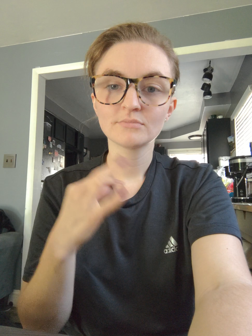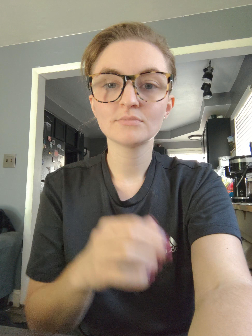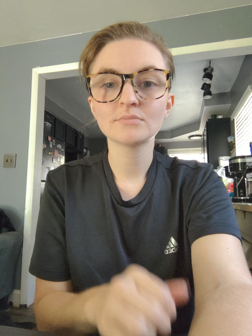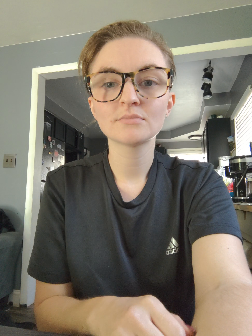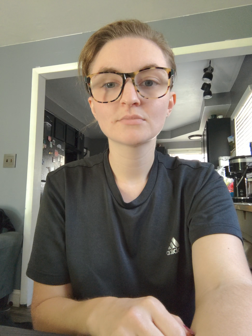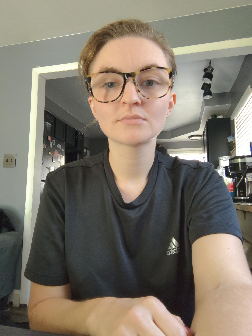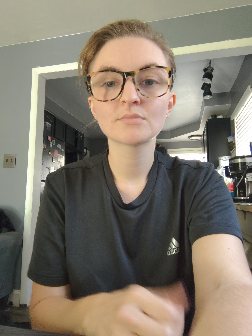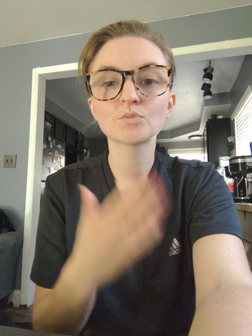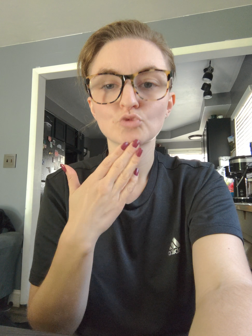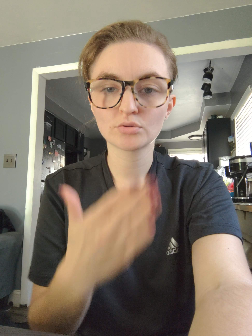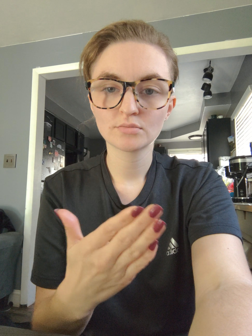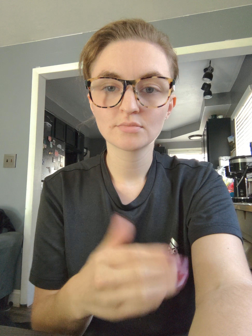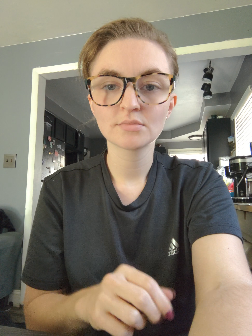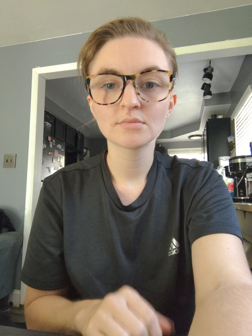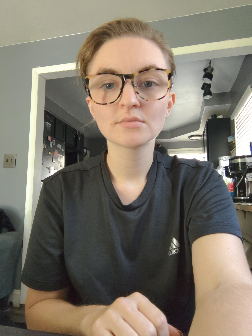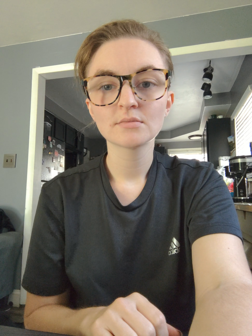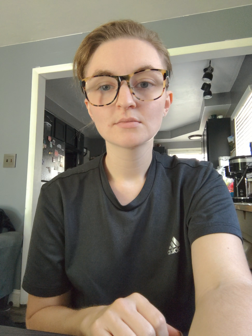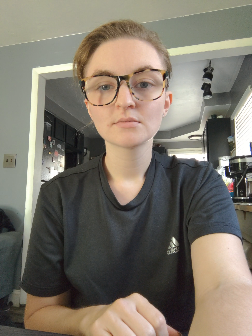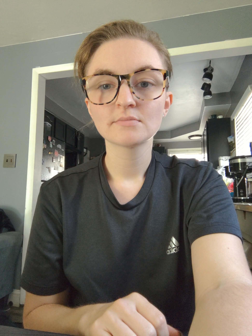good